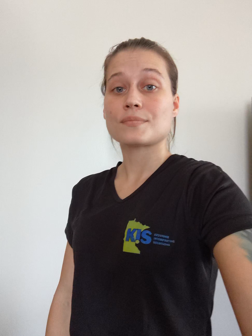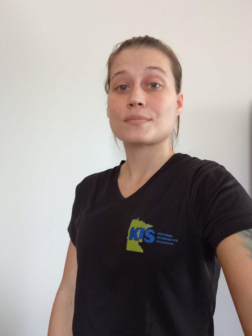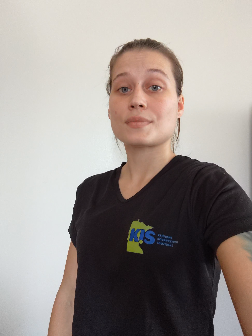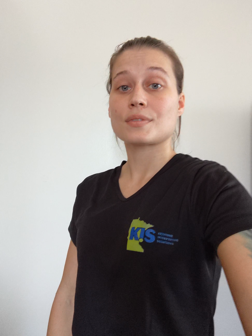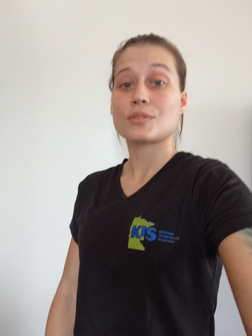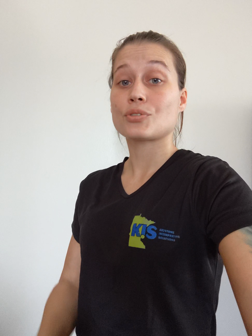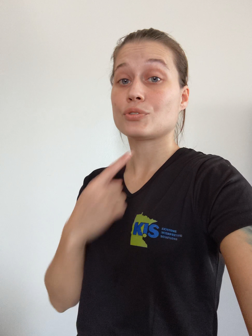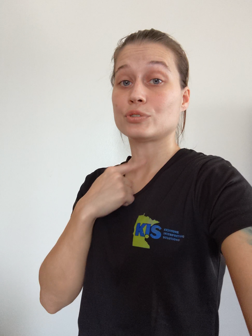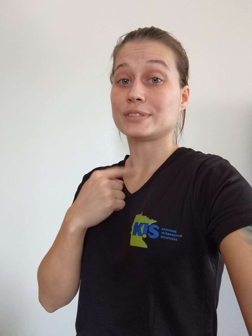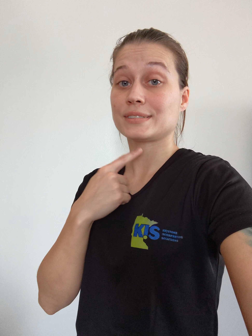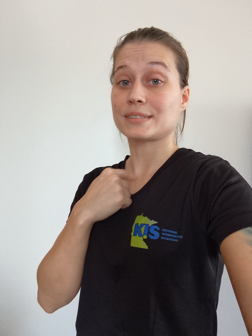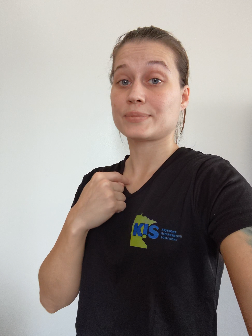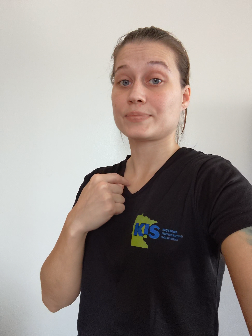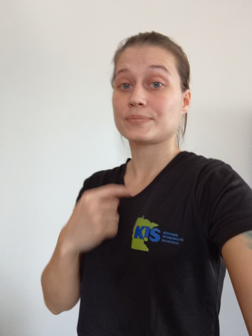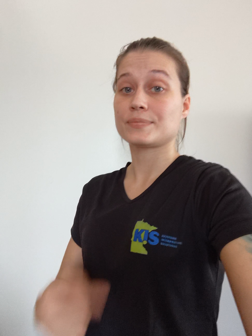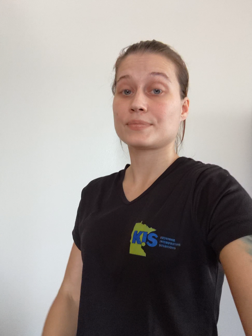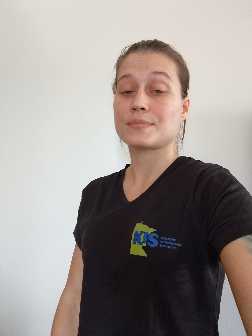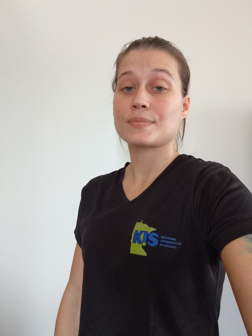thirsty